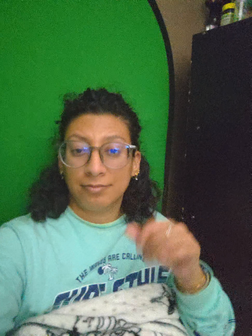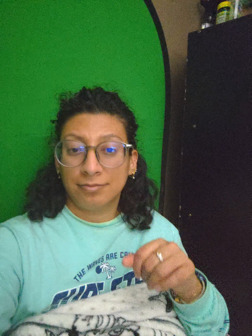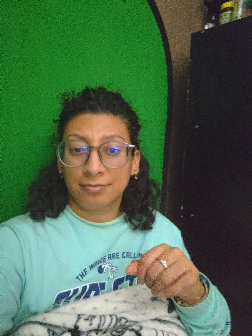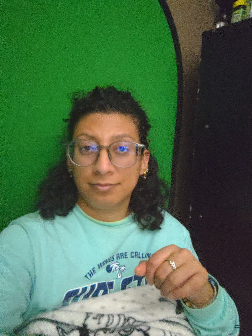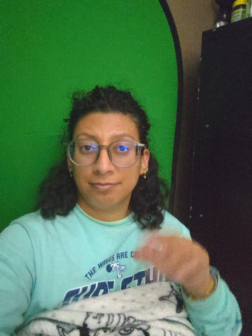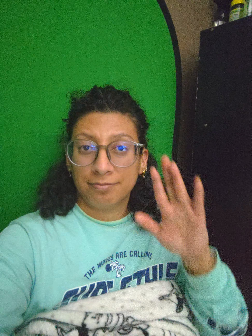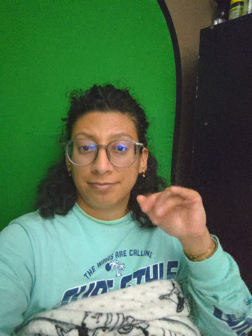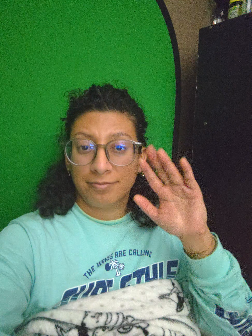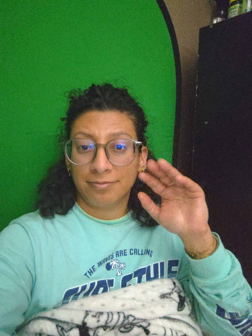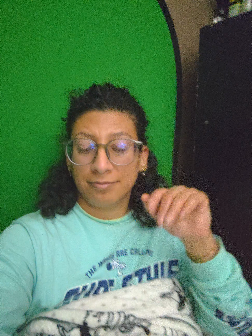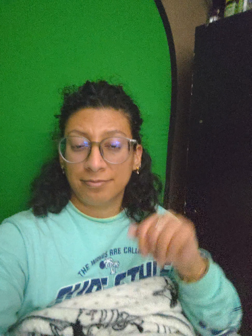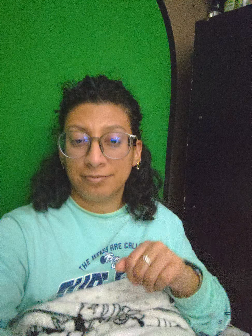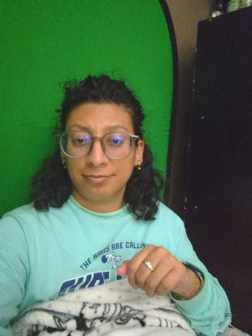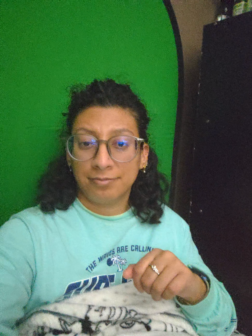bye